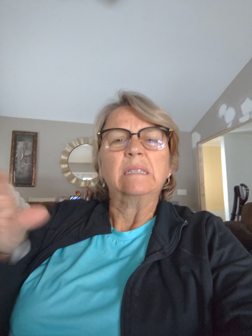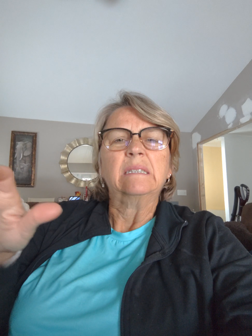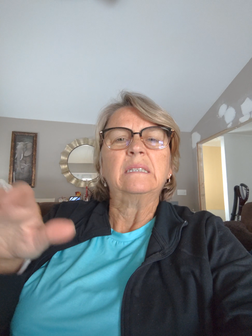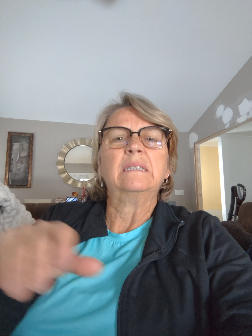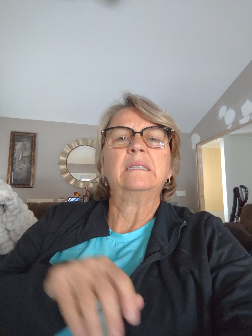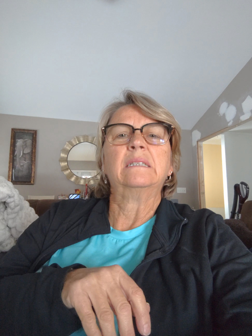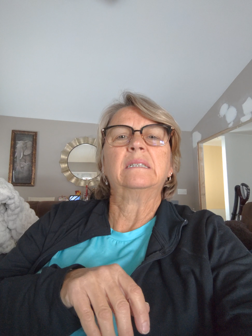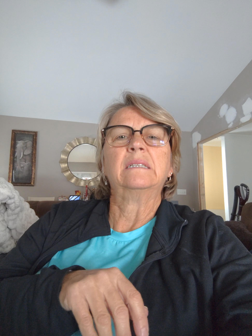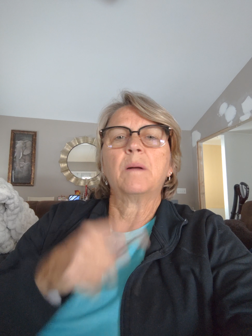hot